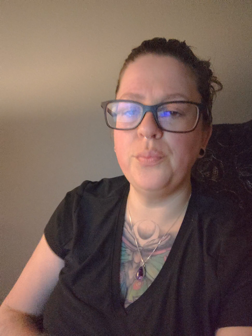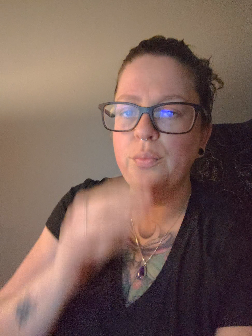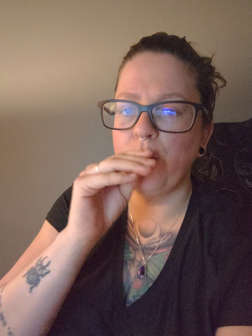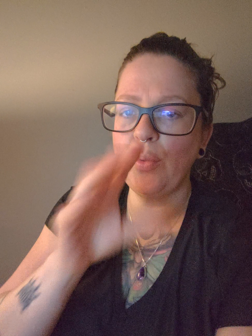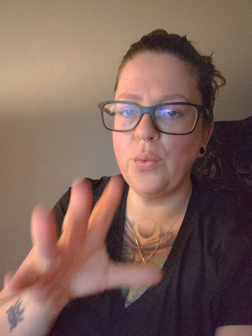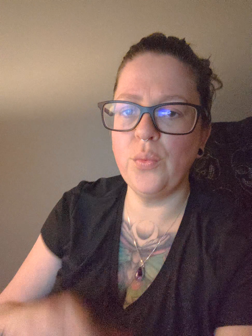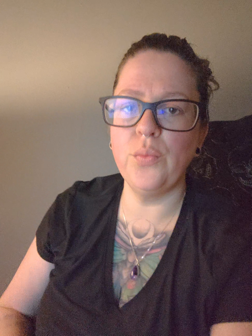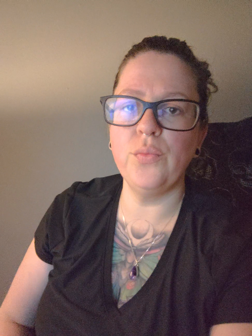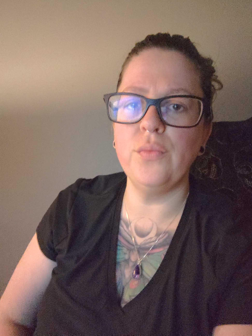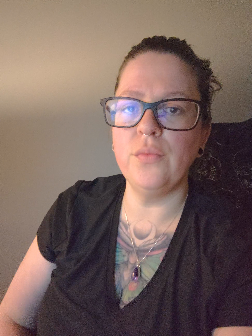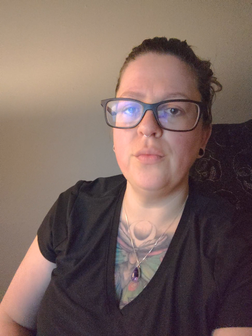blow